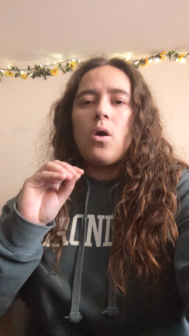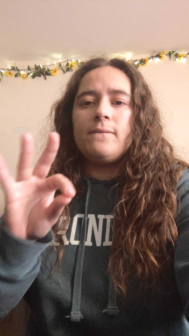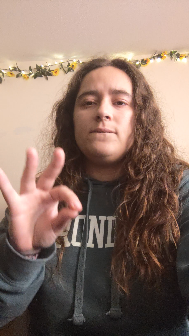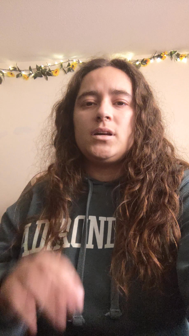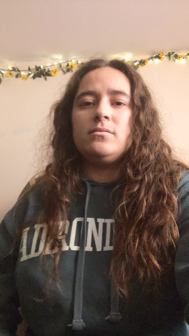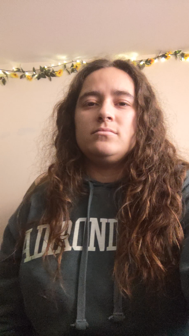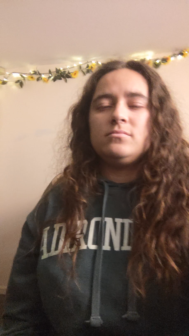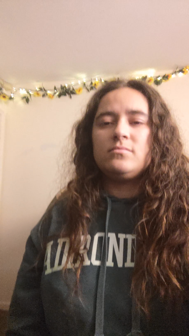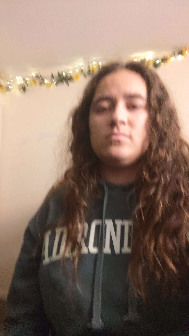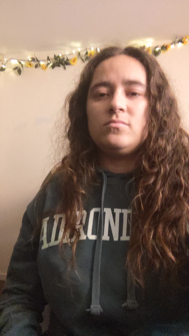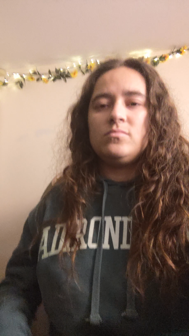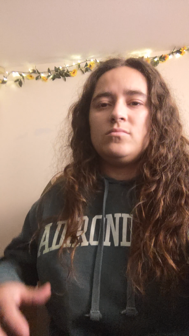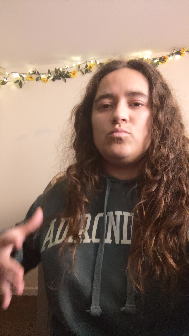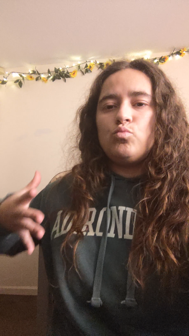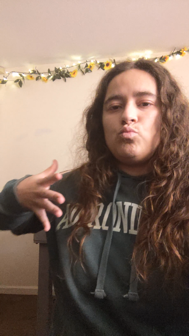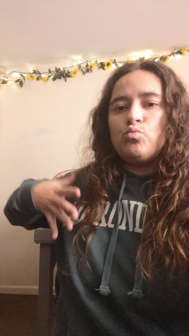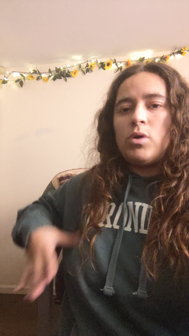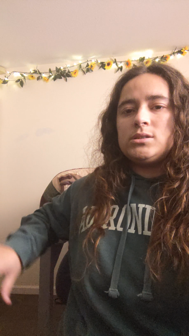dress